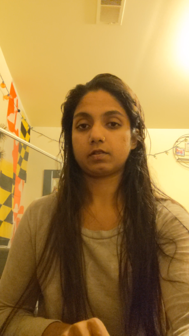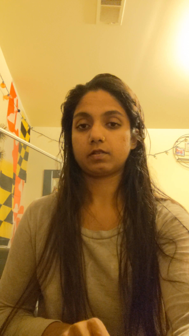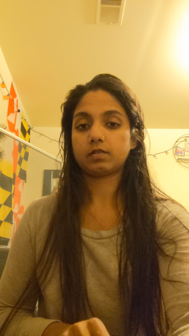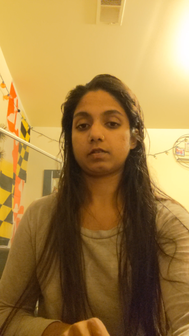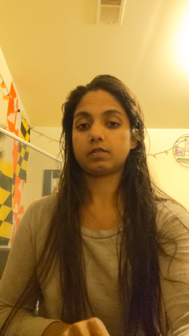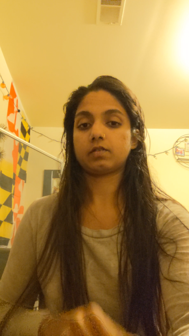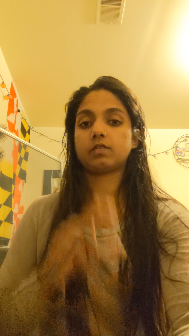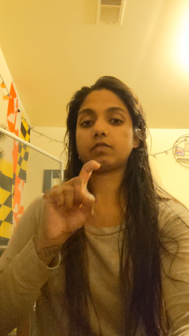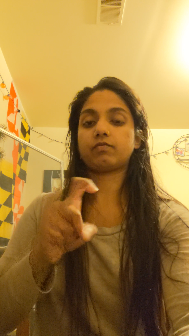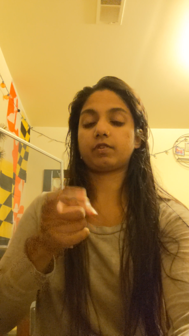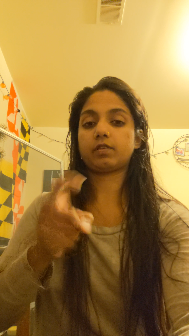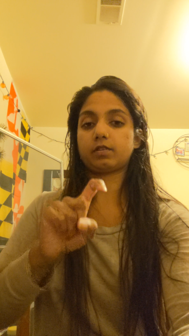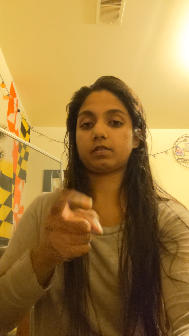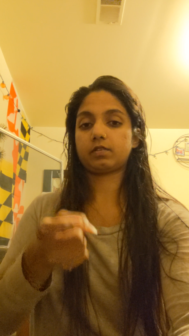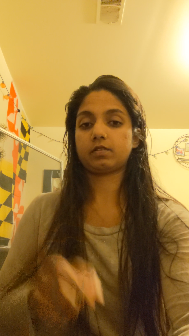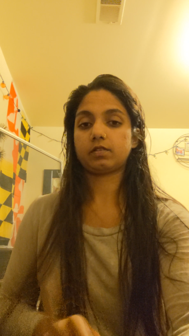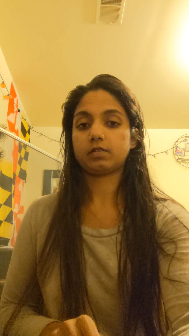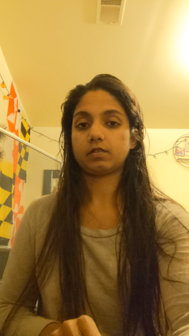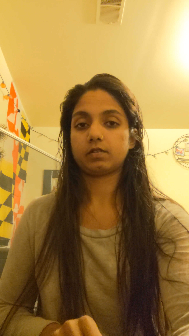friend